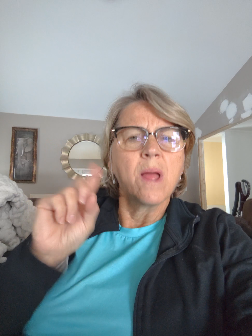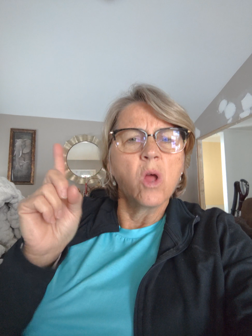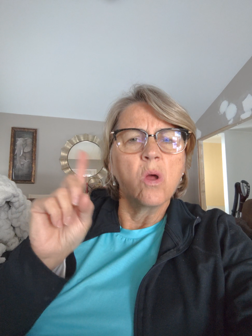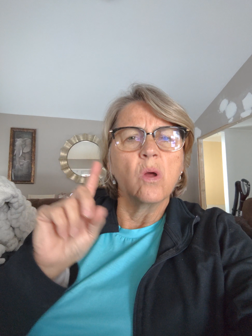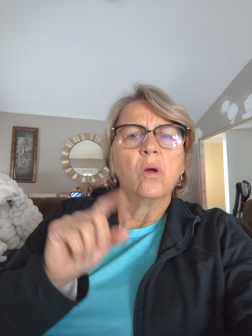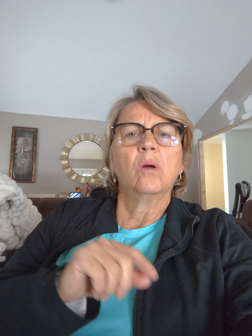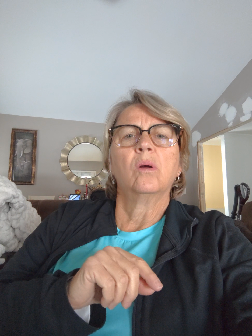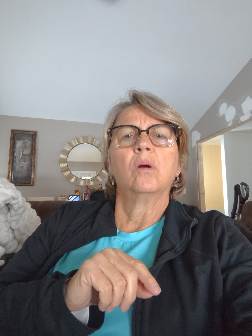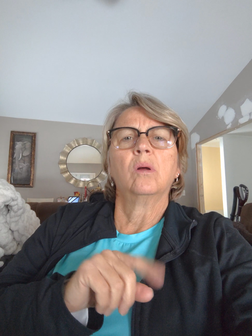where